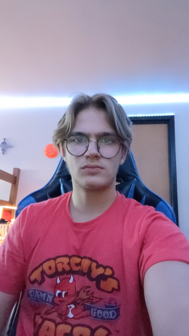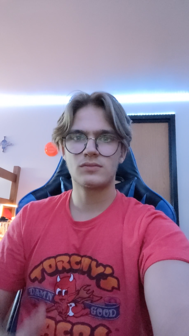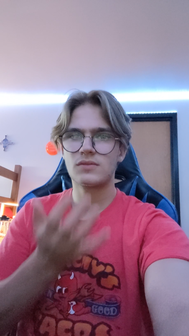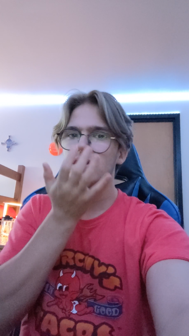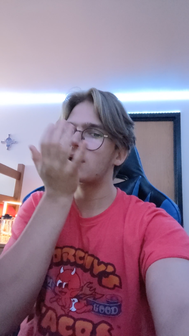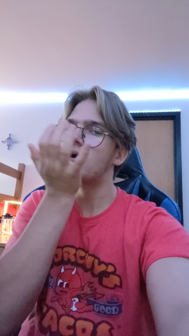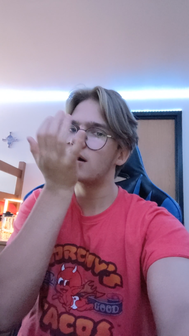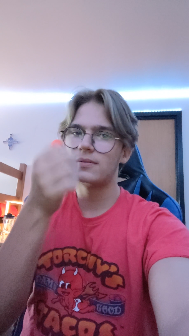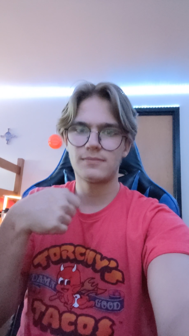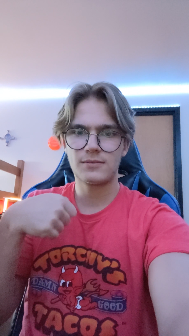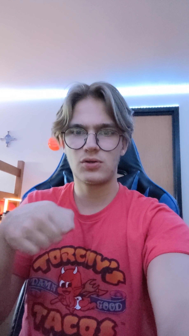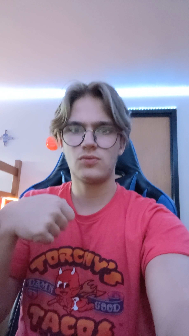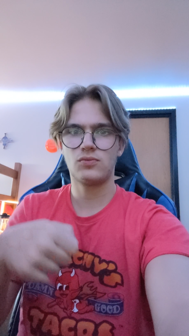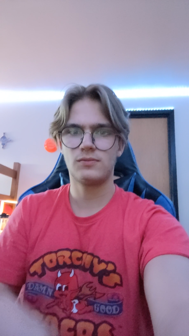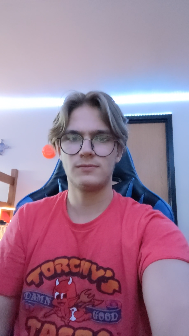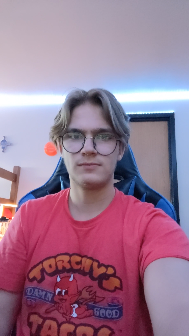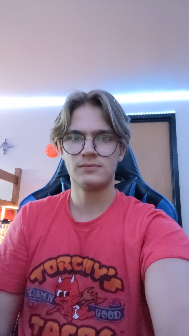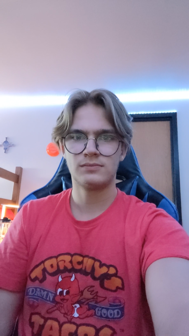lawn mower